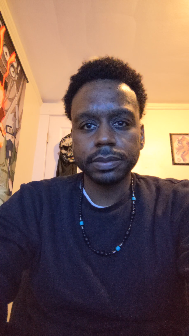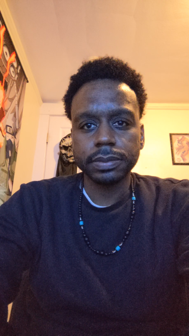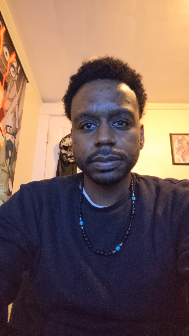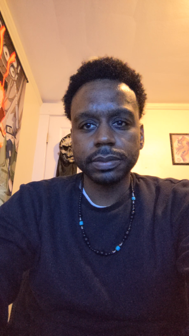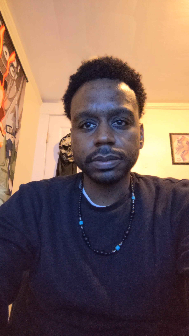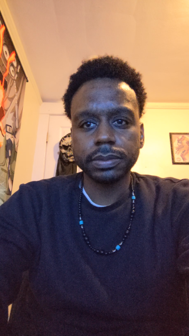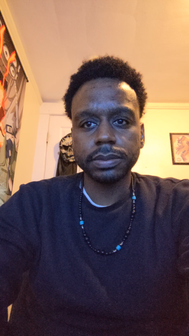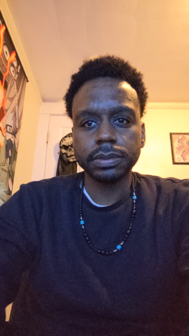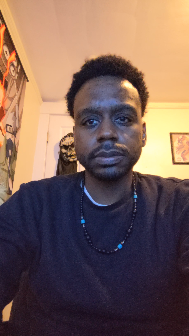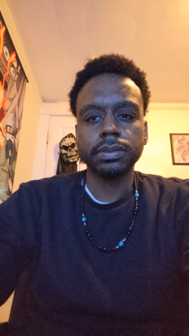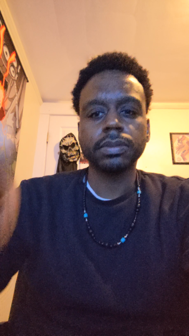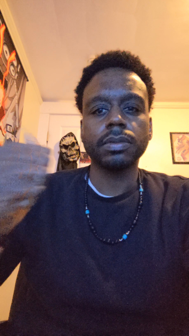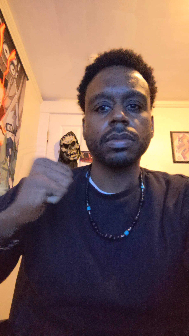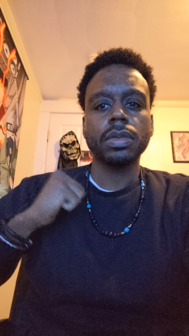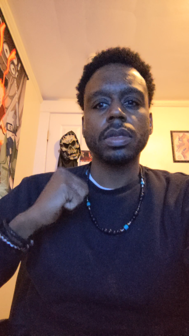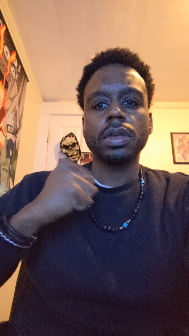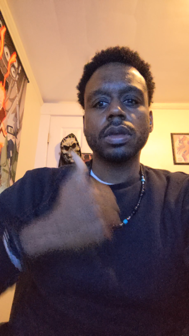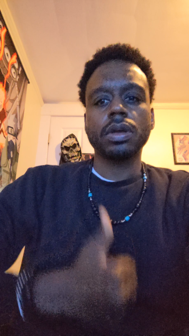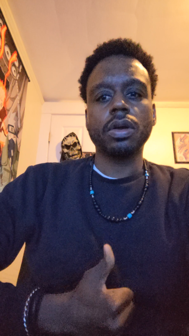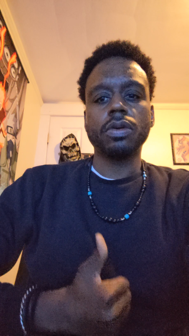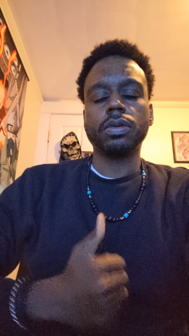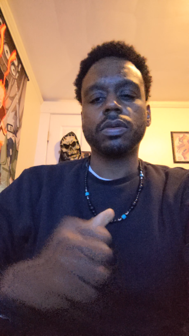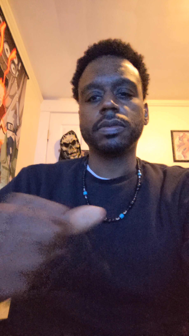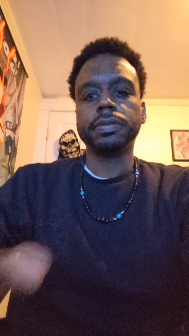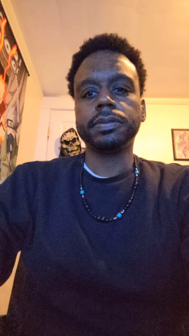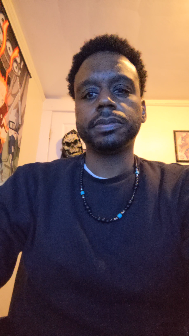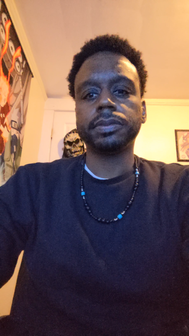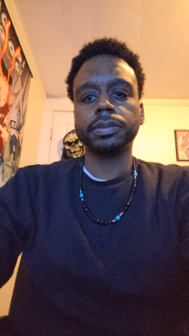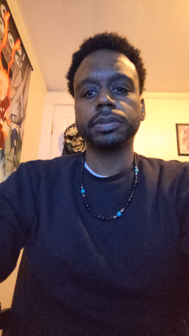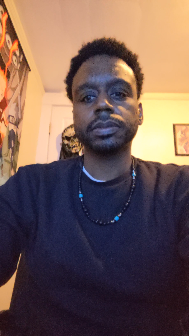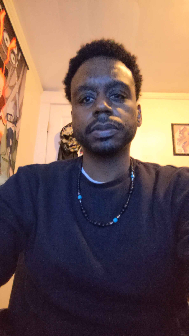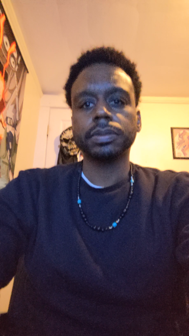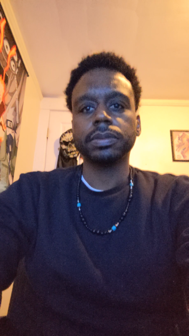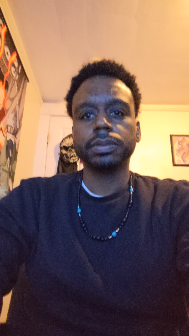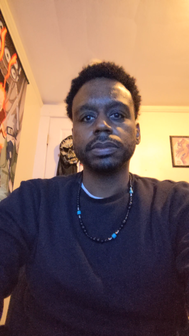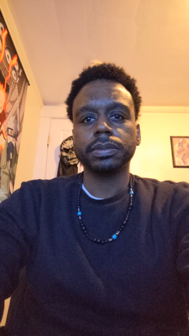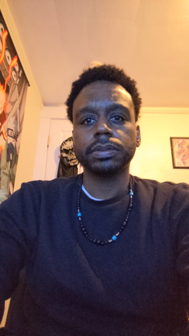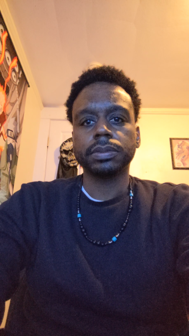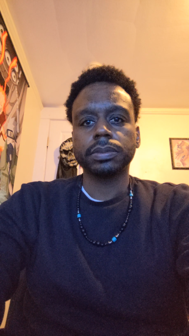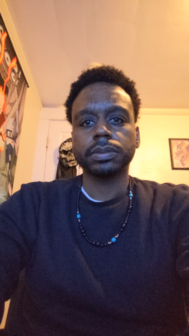coats